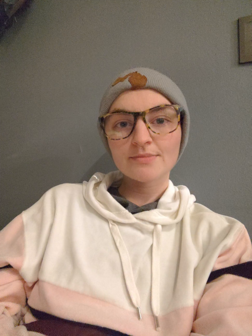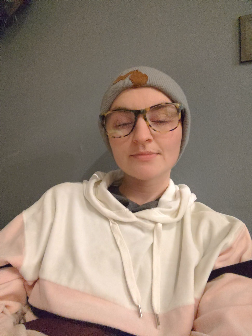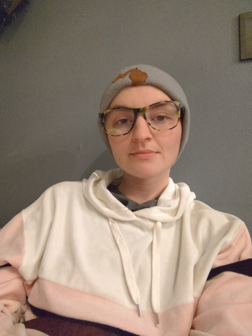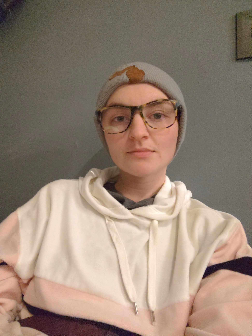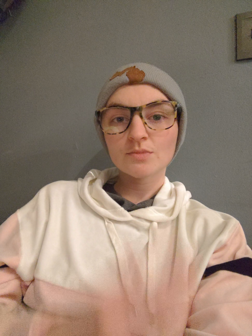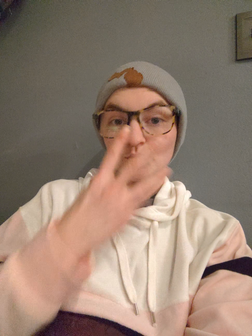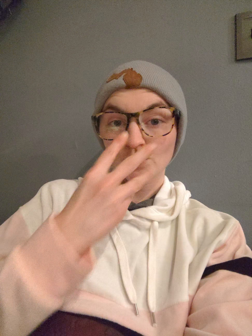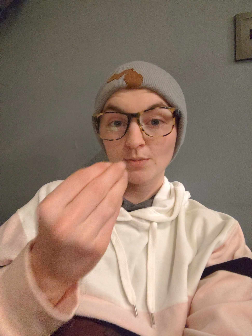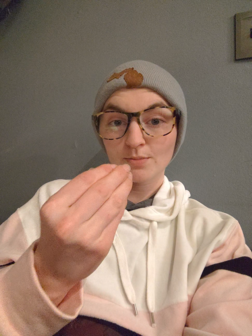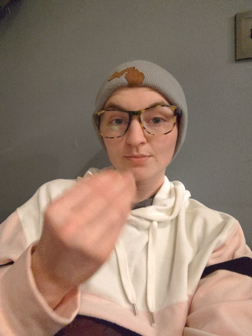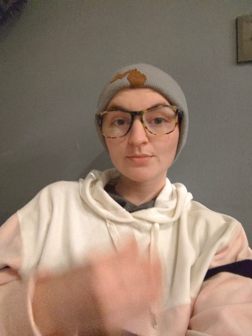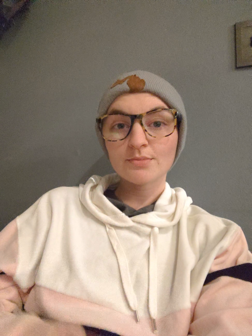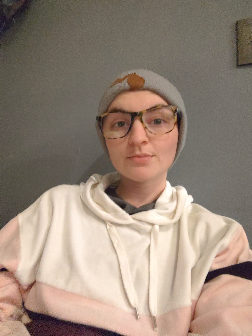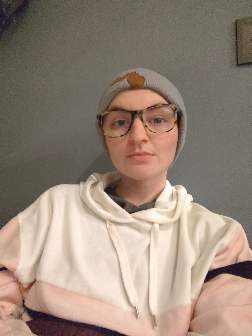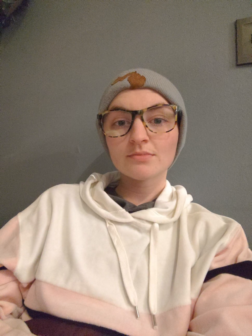wolf